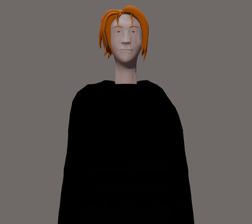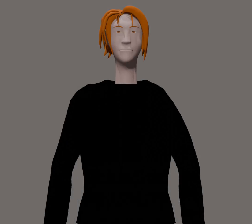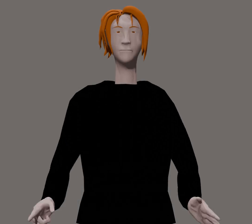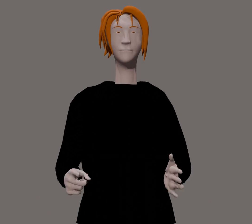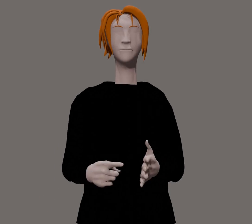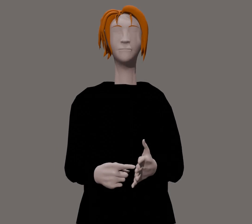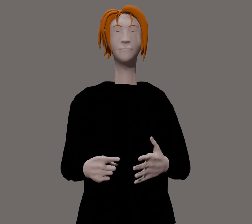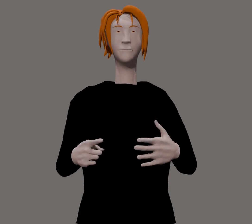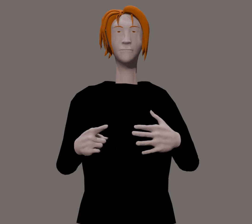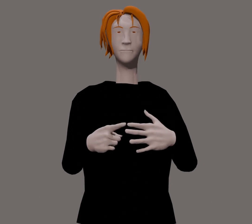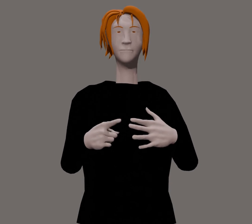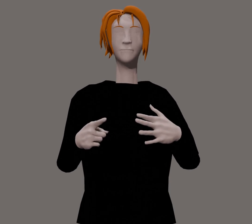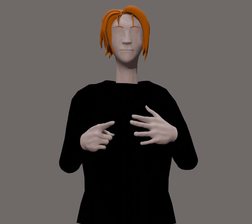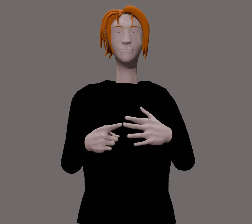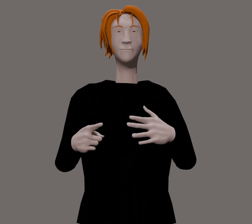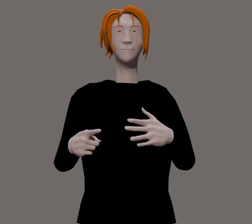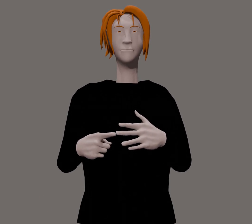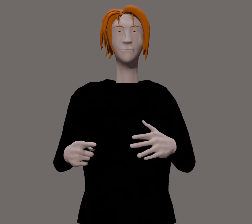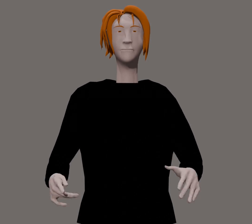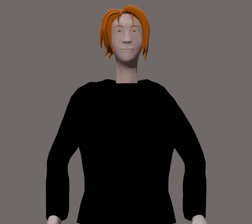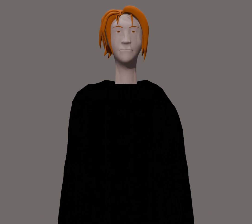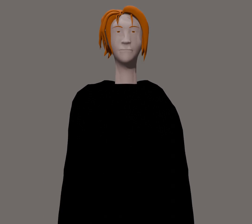Condition